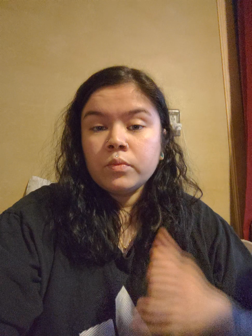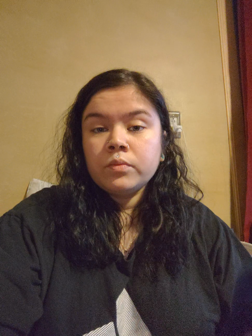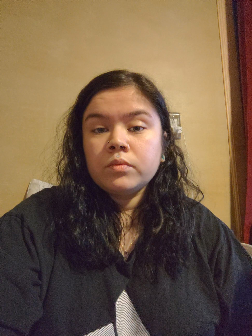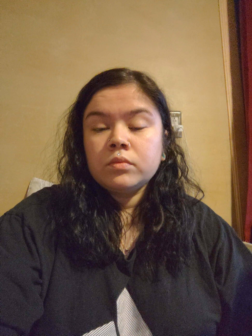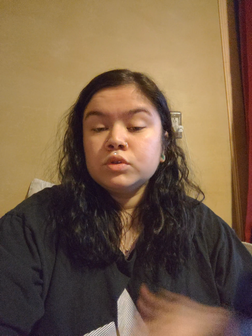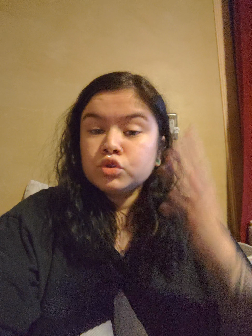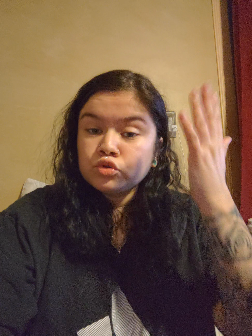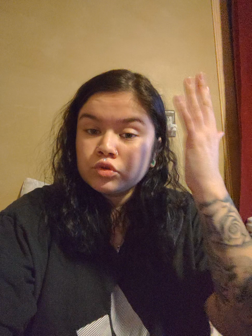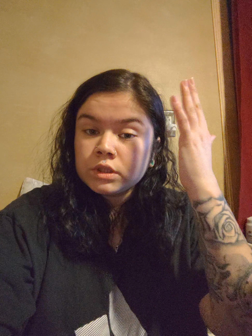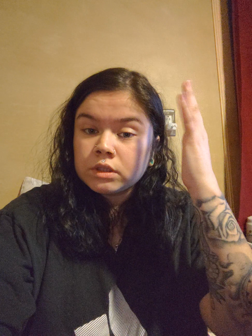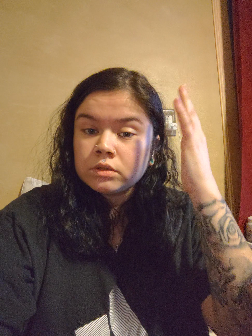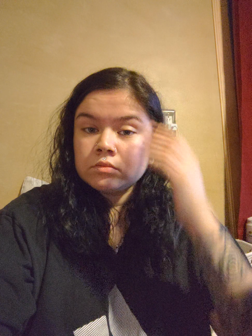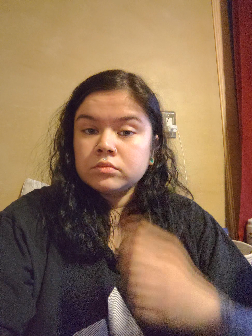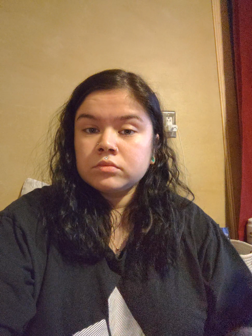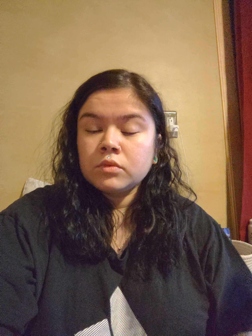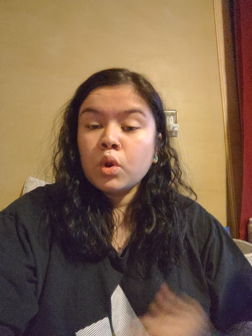tree